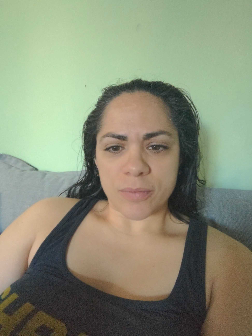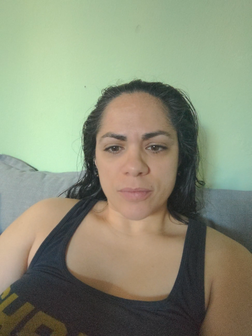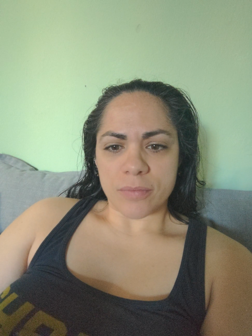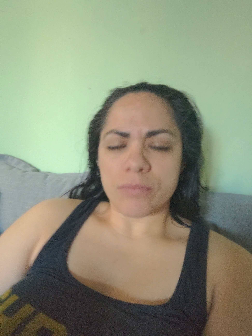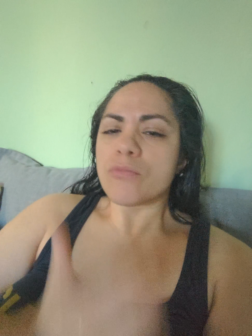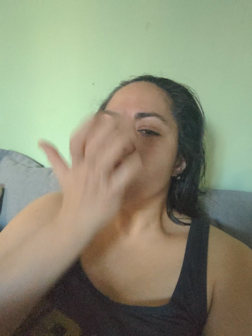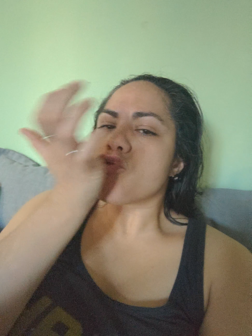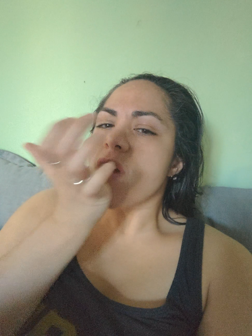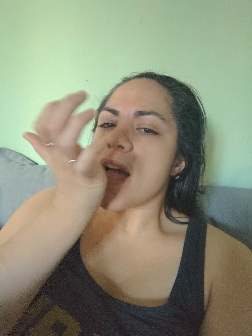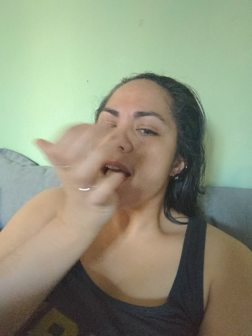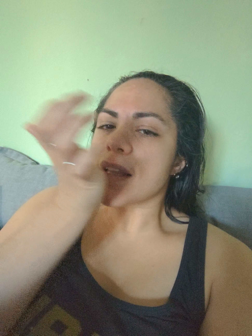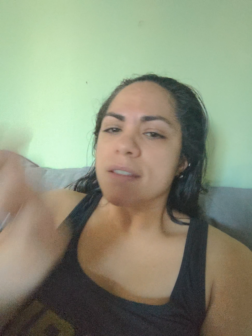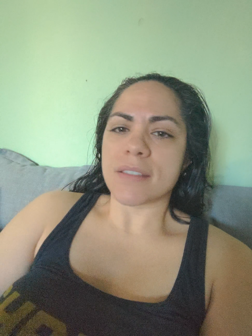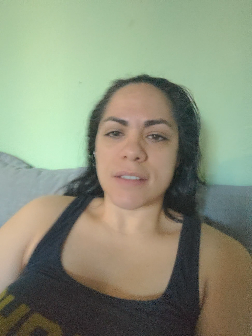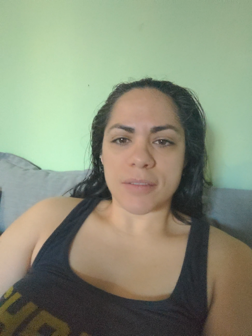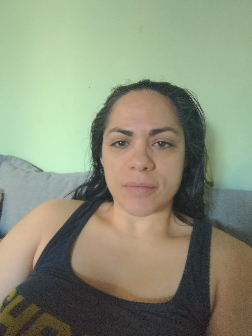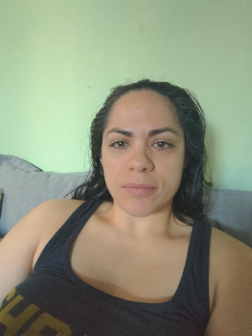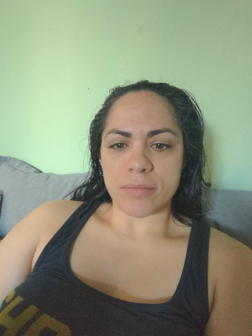grass